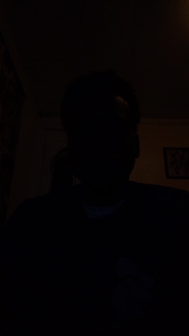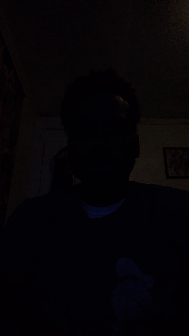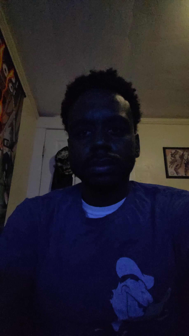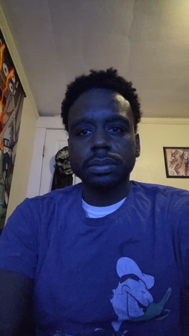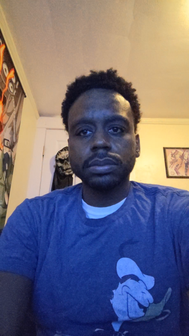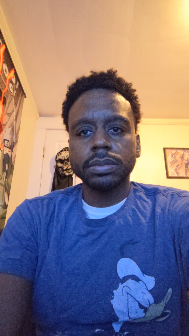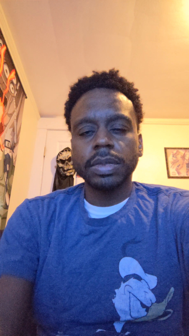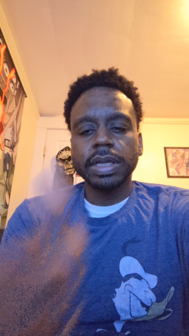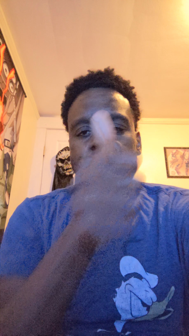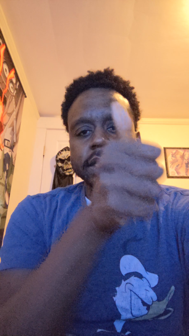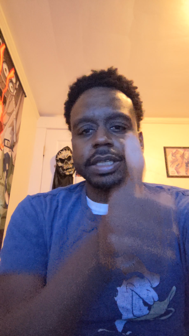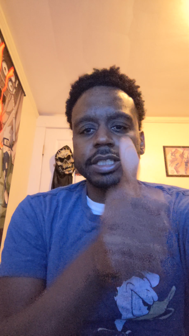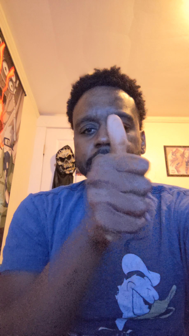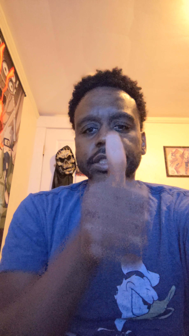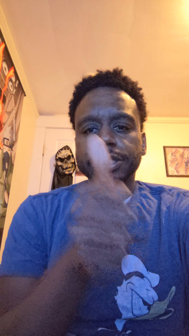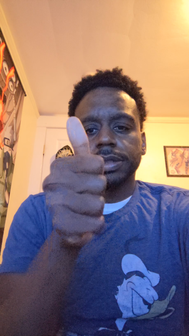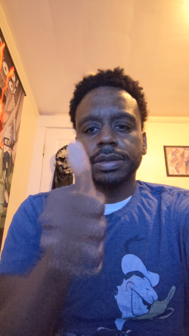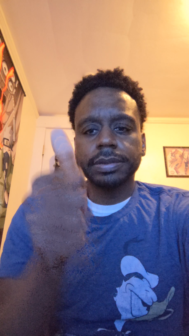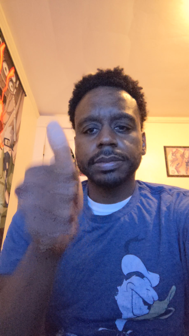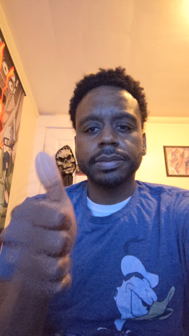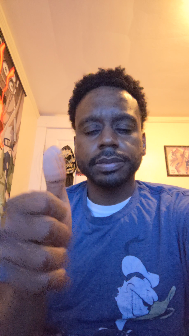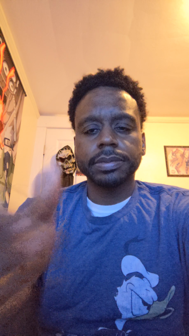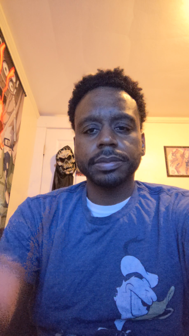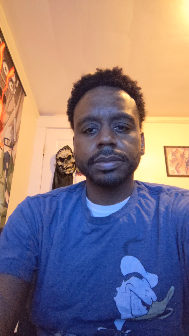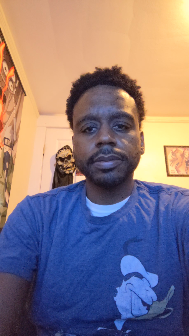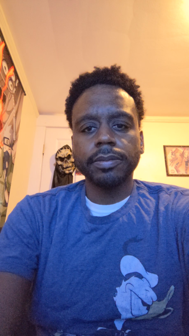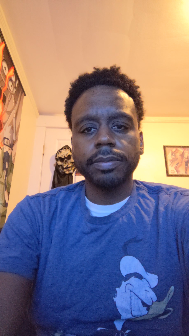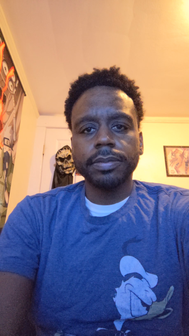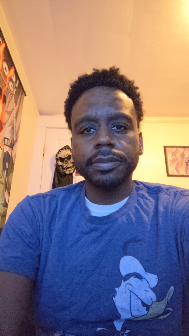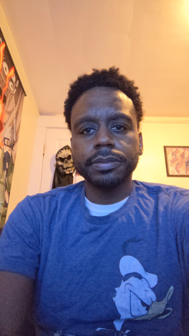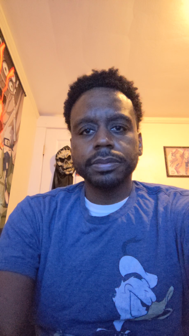each